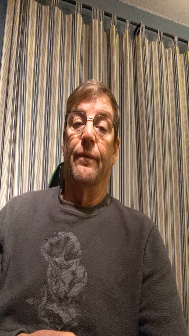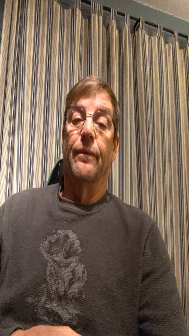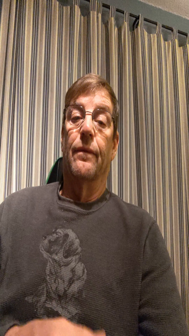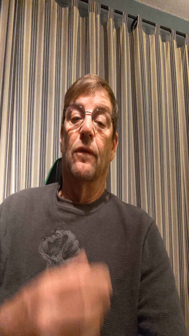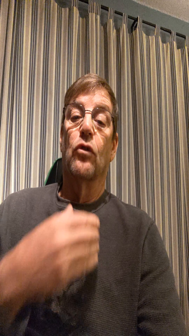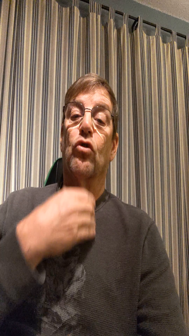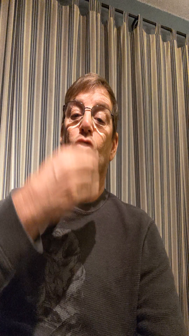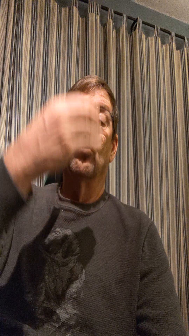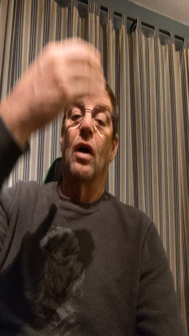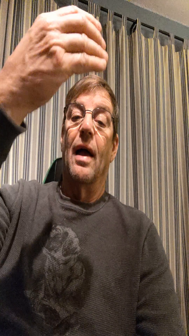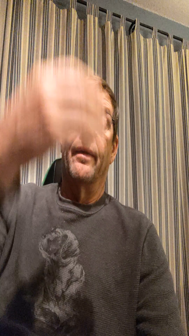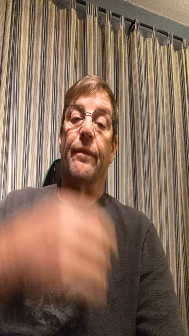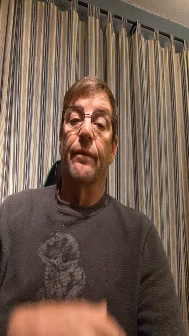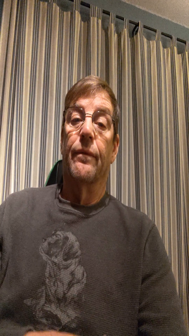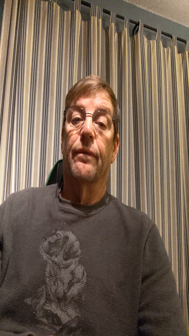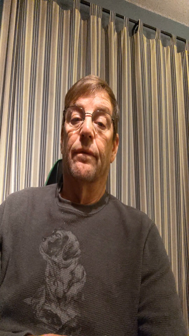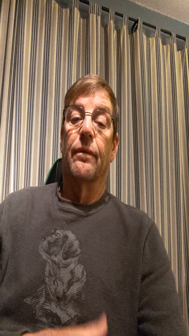giraffe